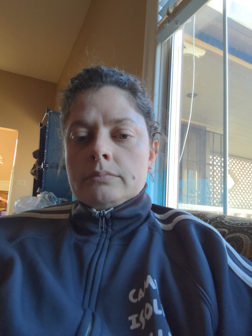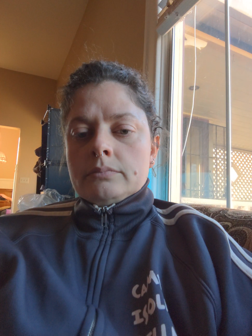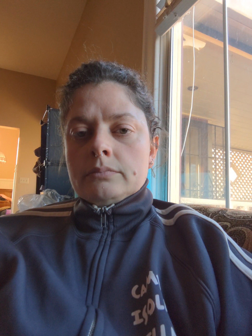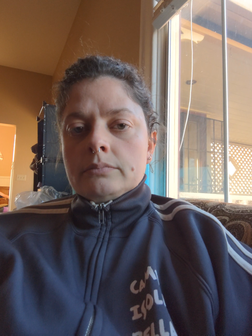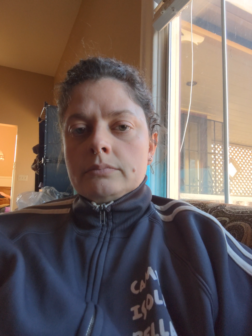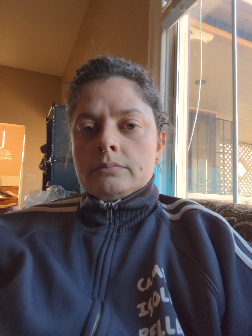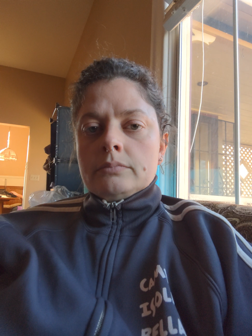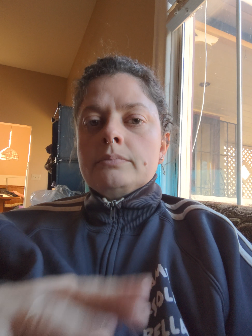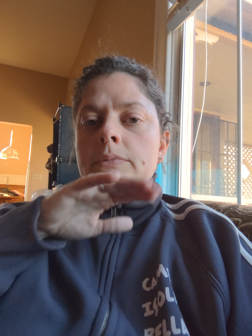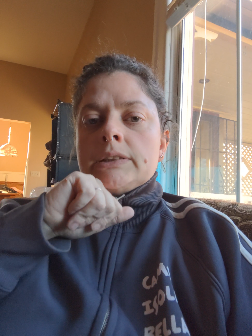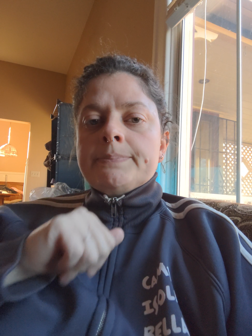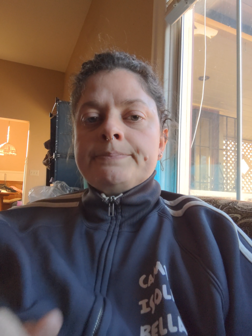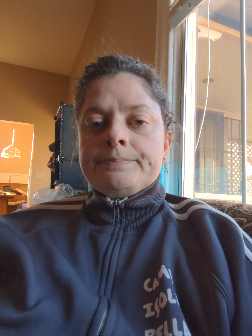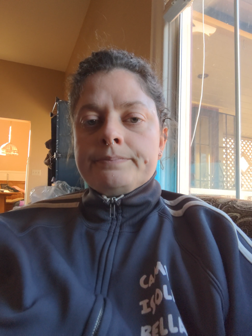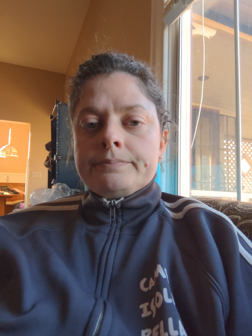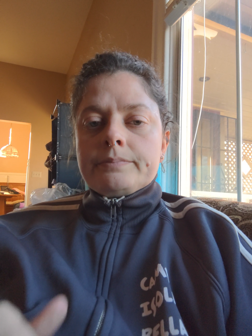pig